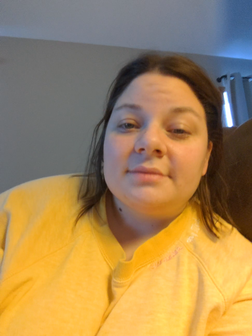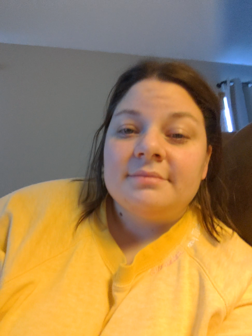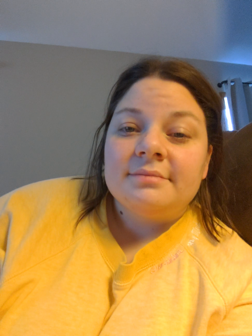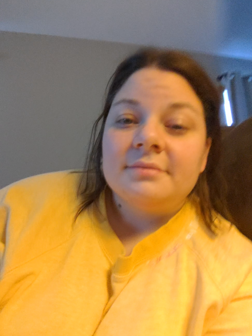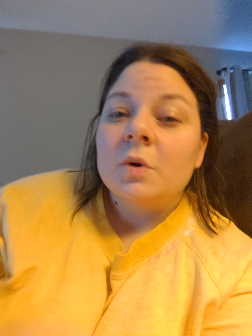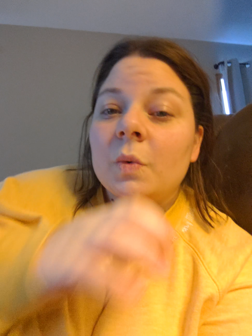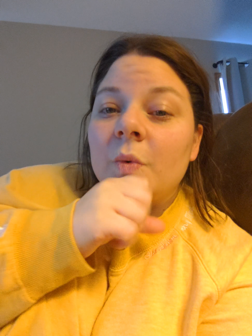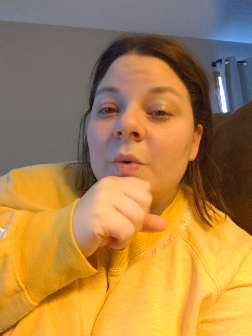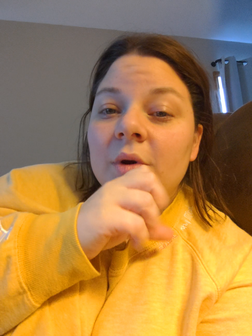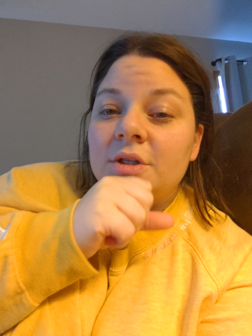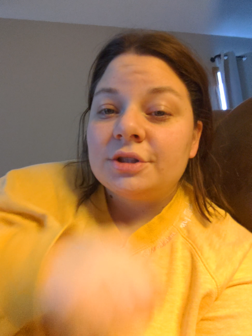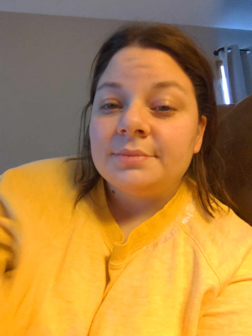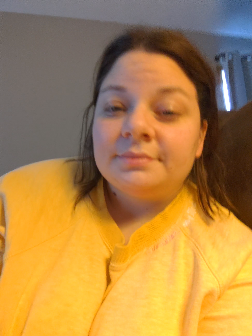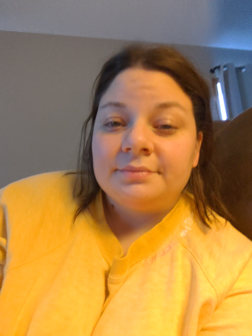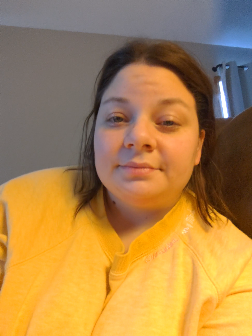orange